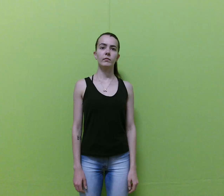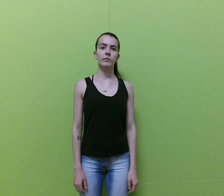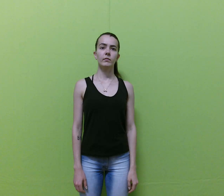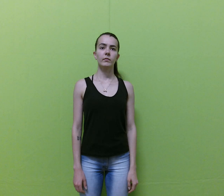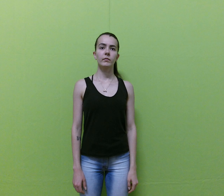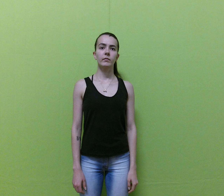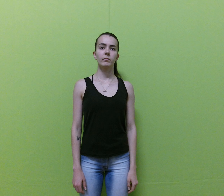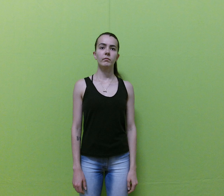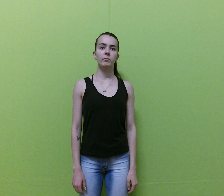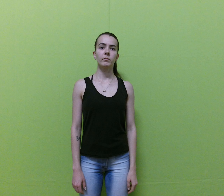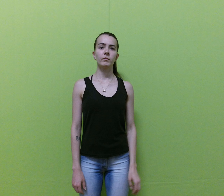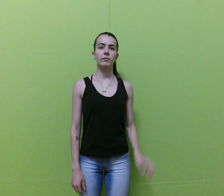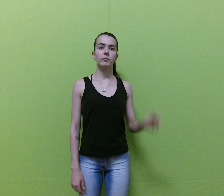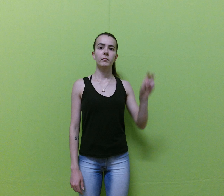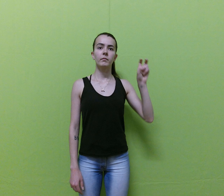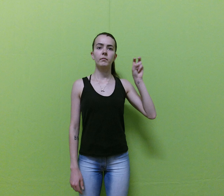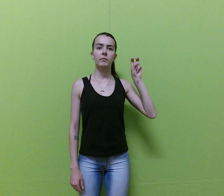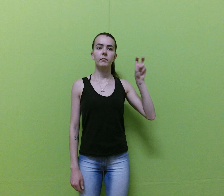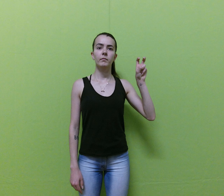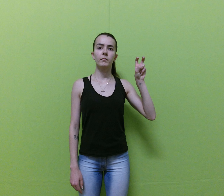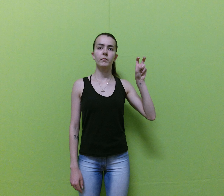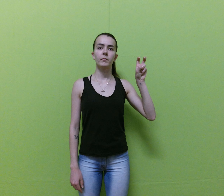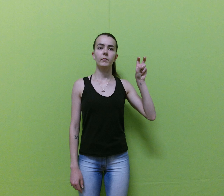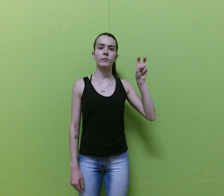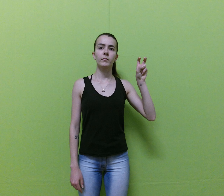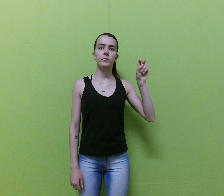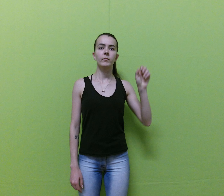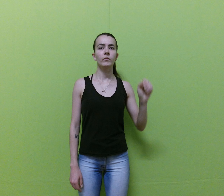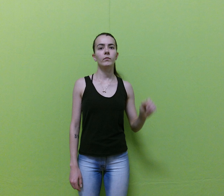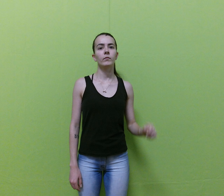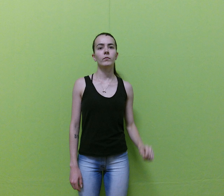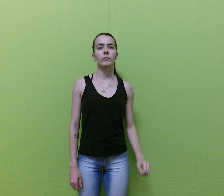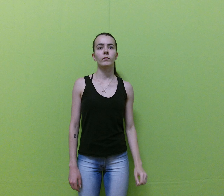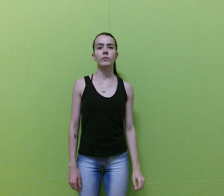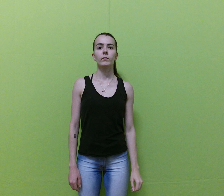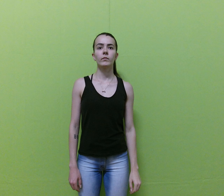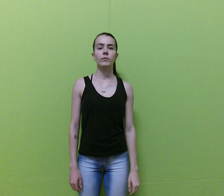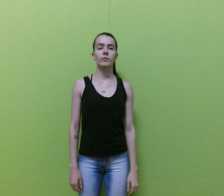cinco